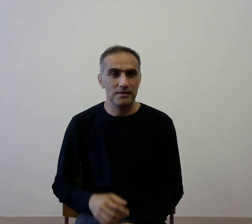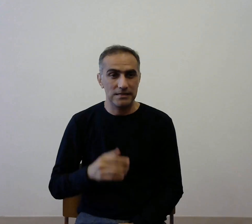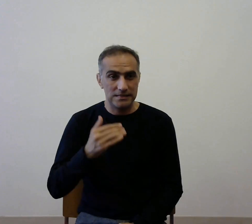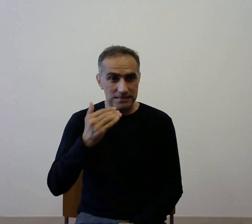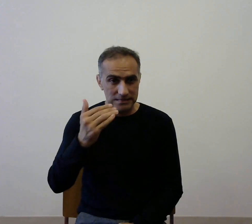siz